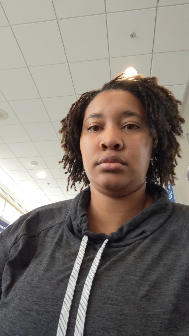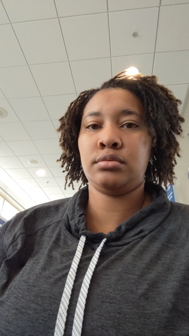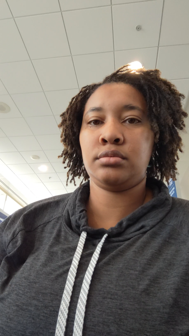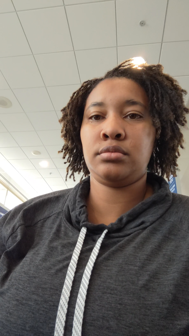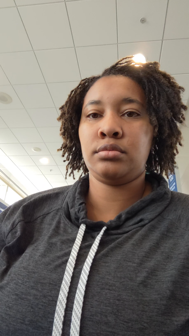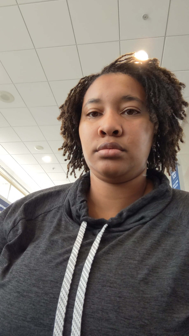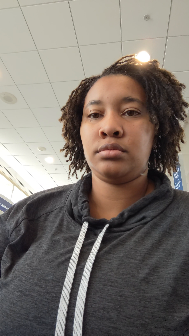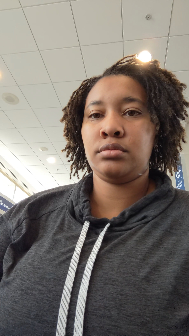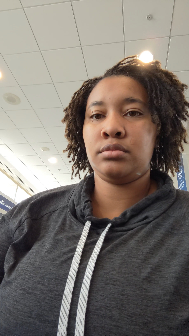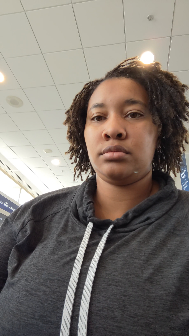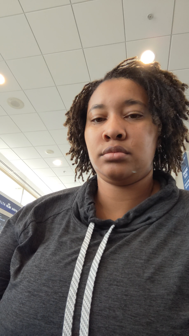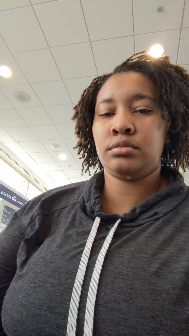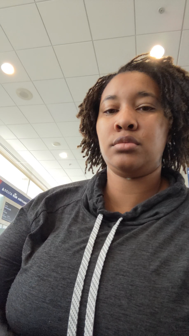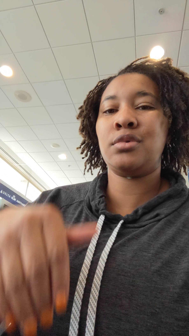night night